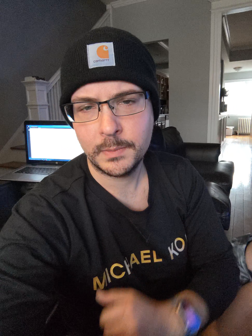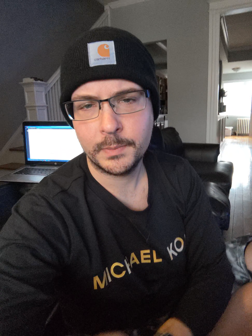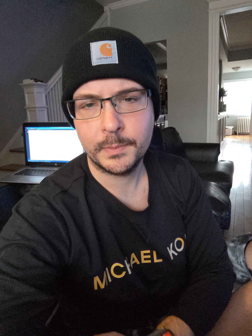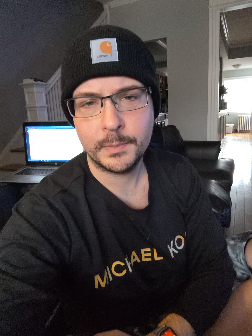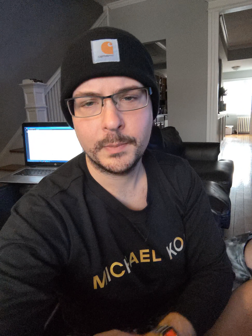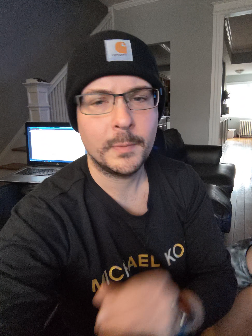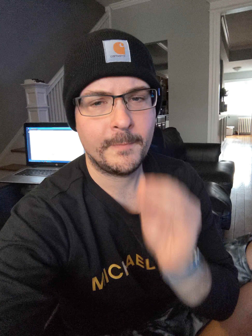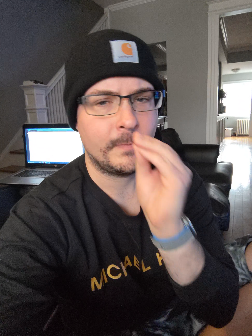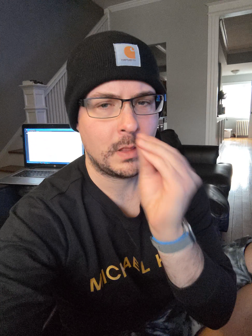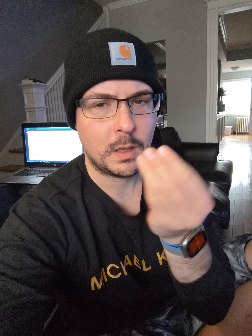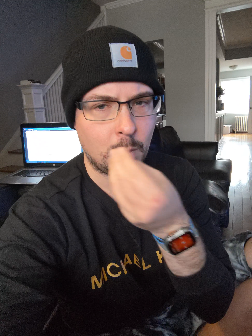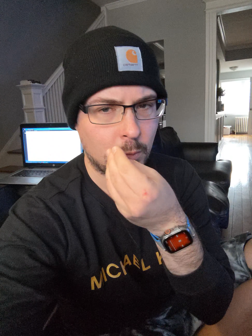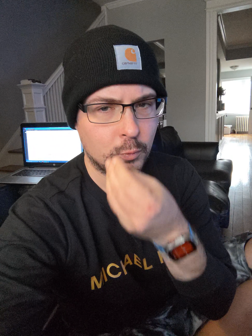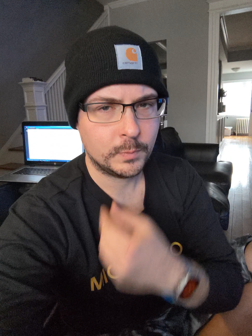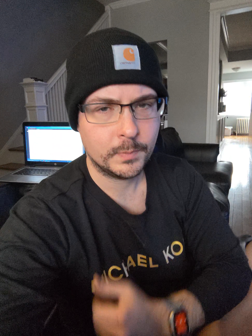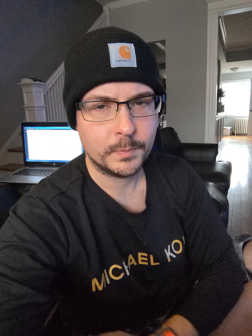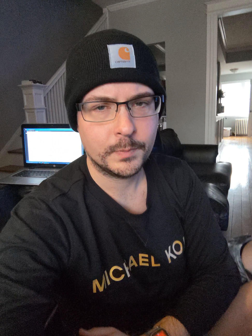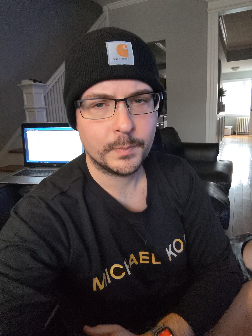flower